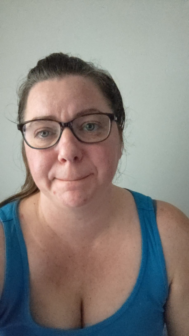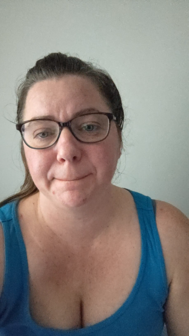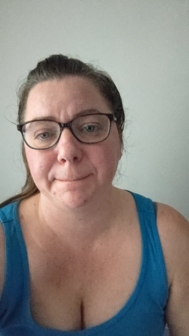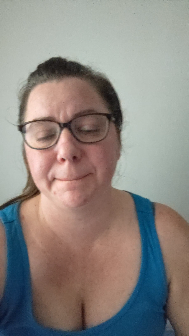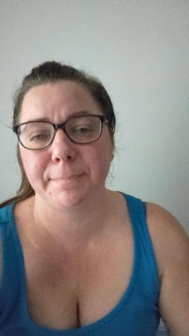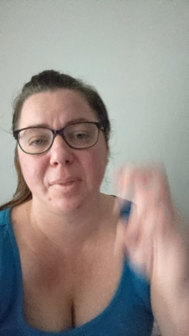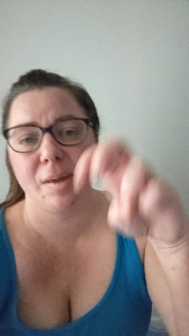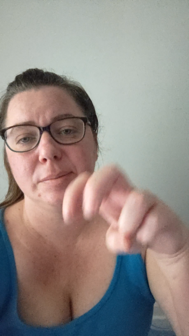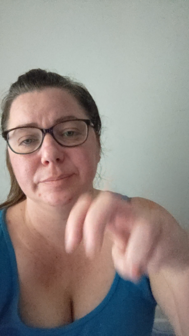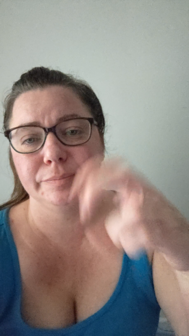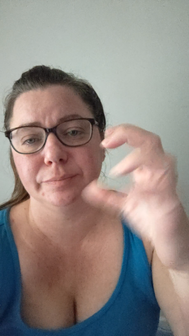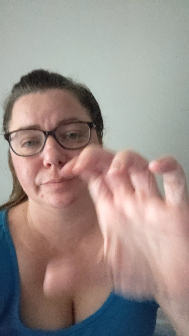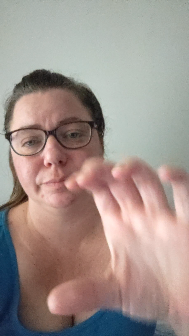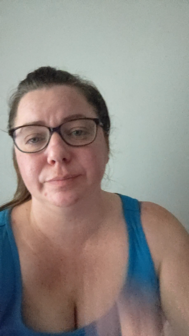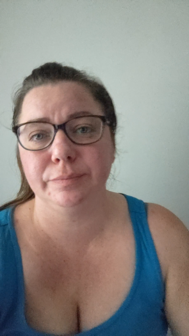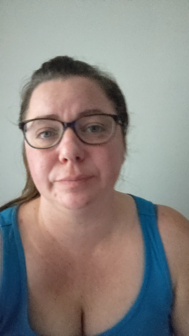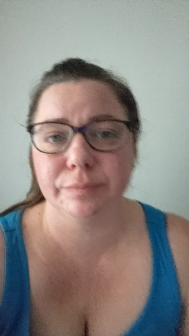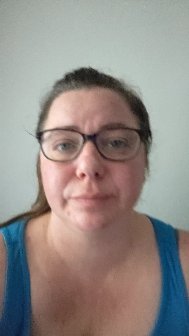potato chip